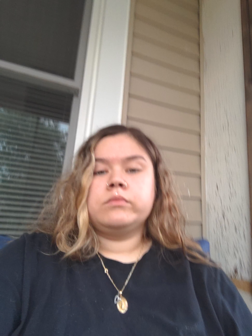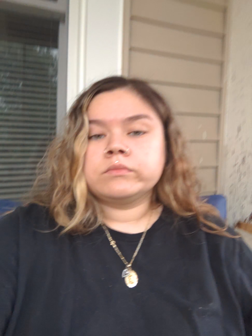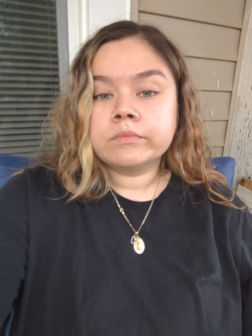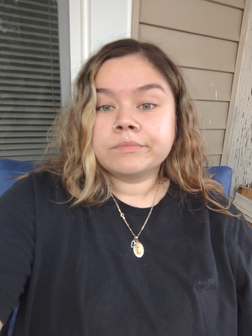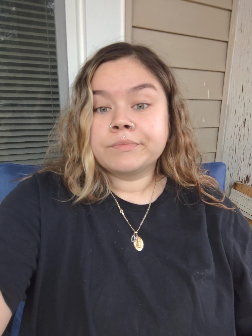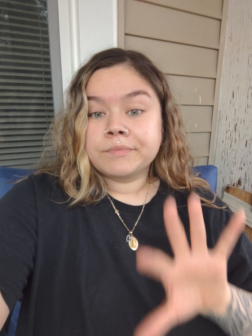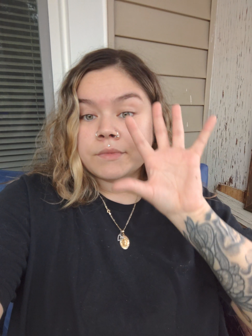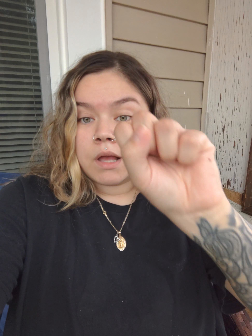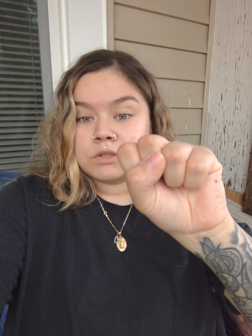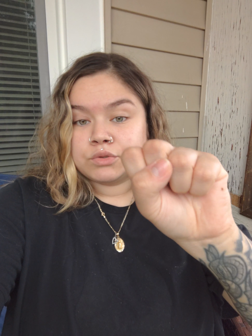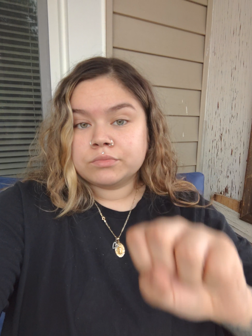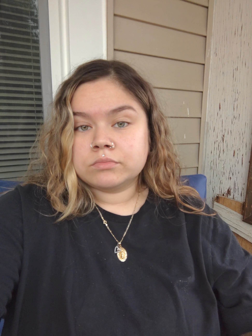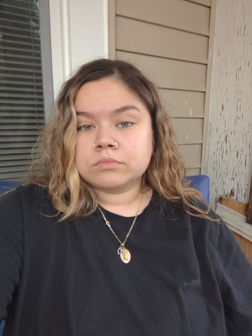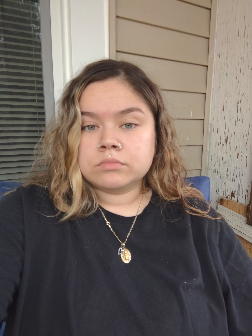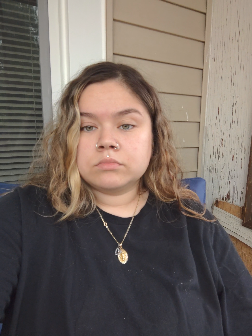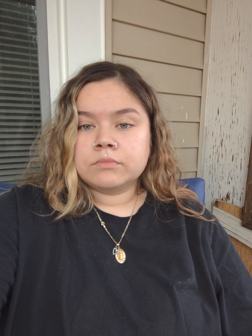catch